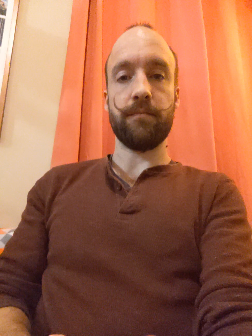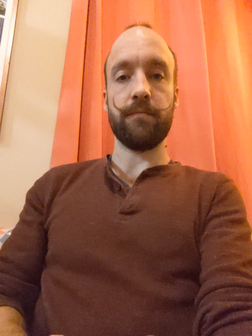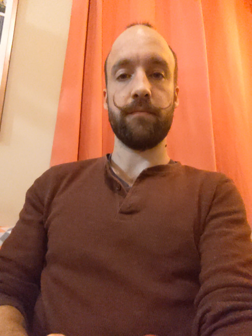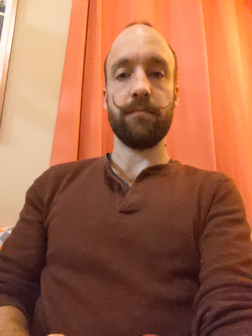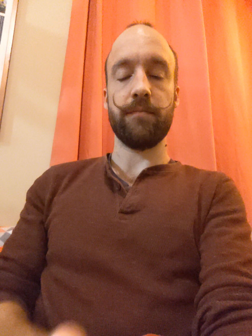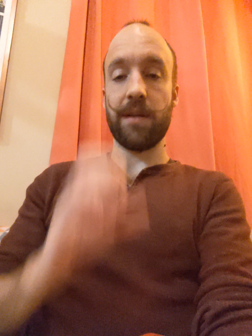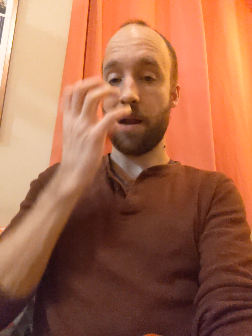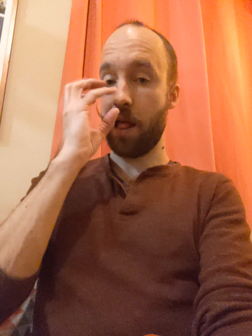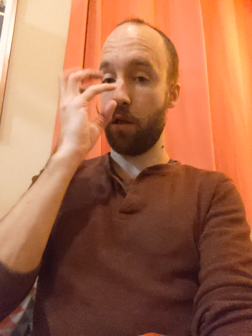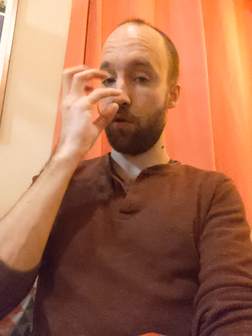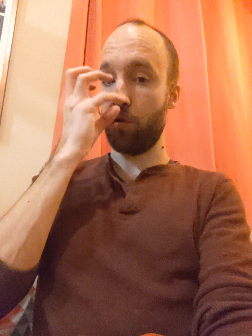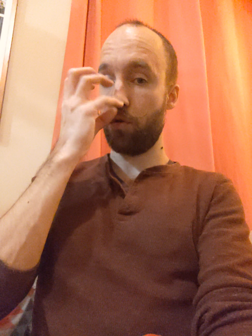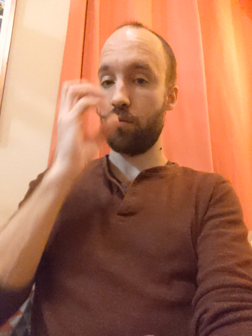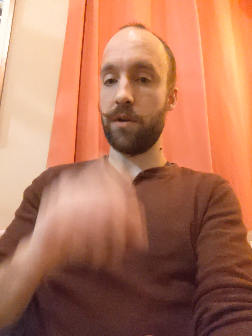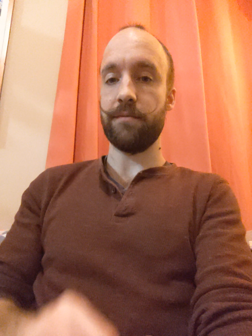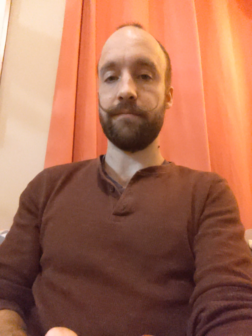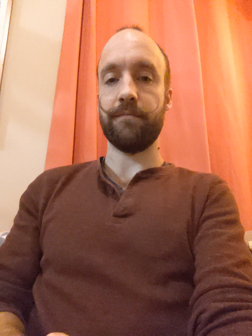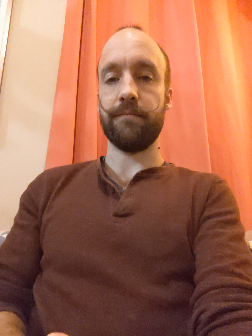clown